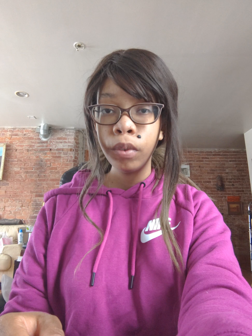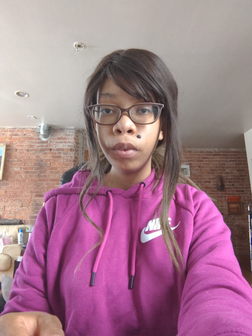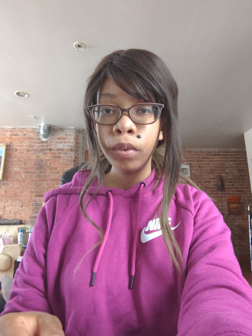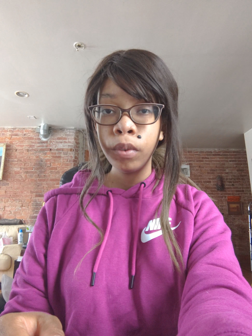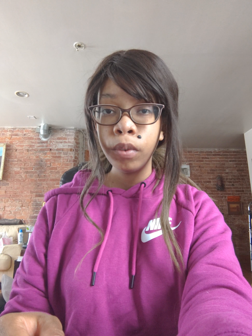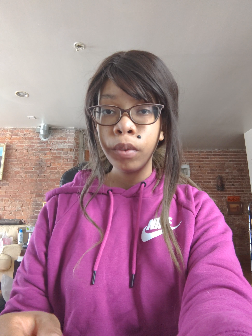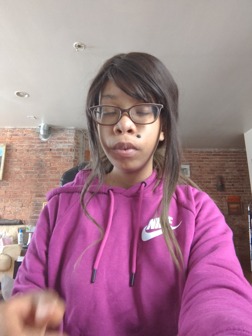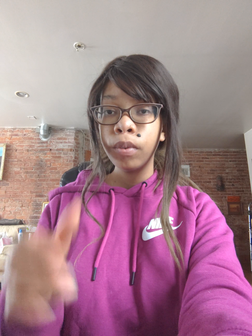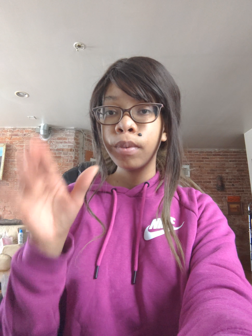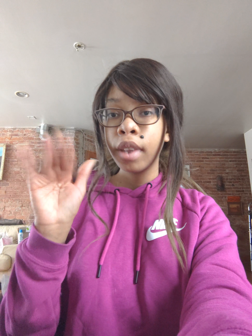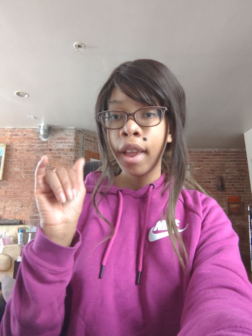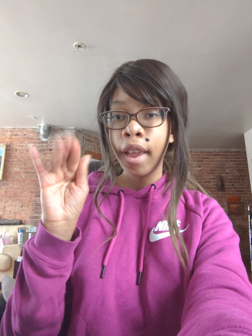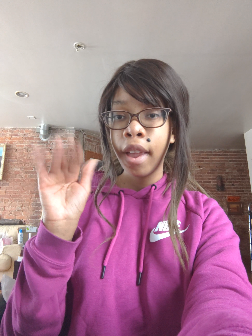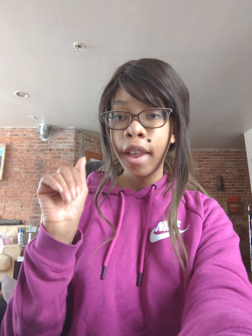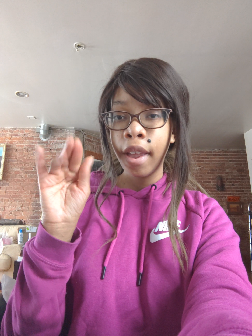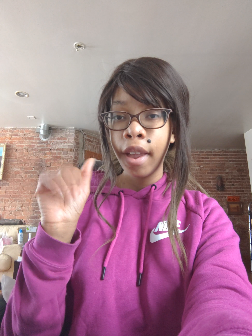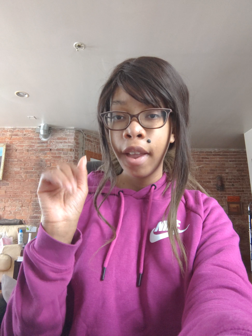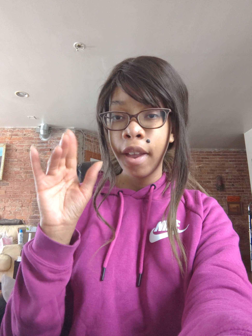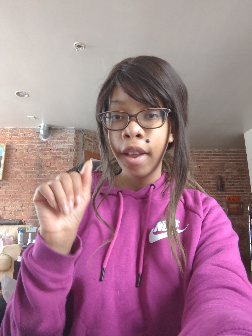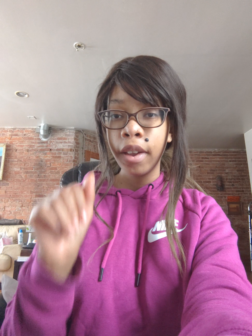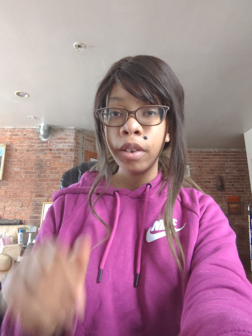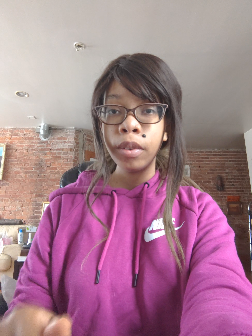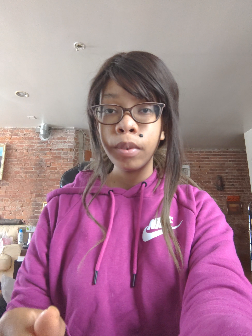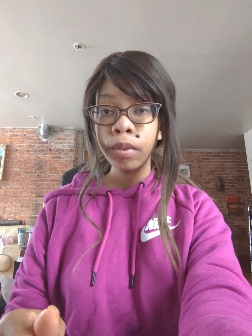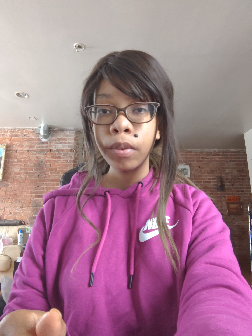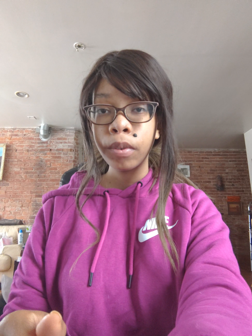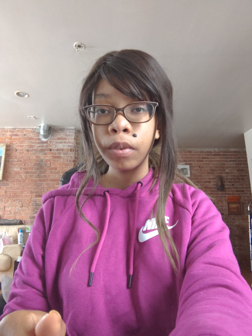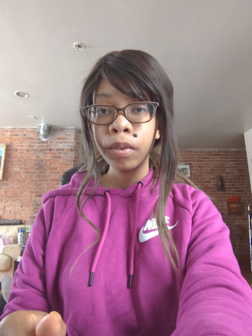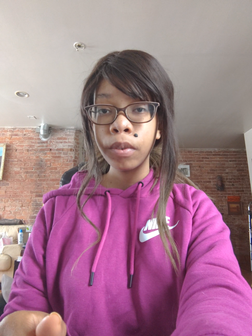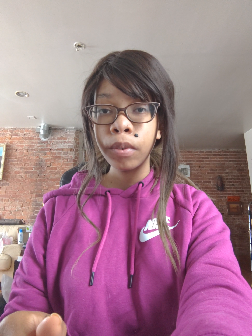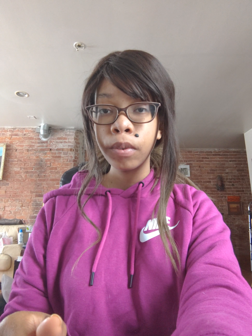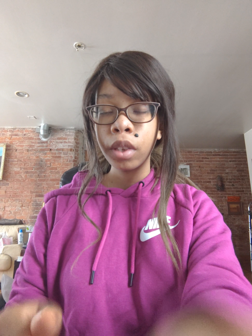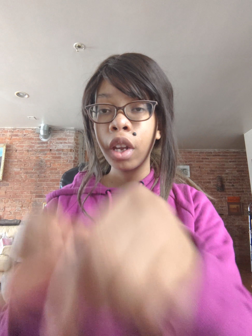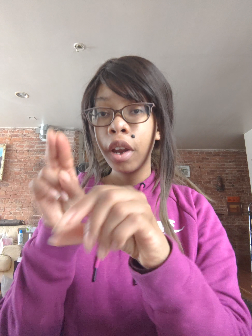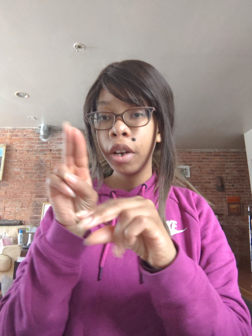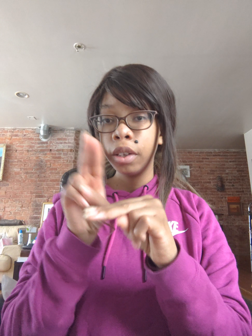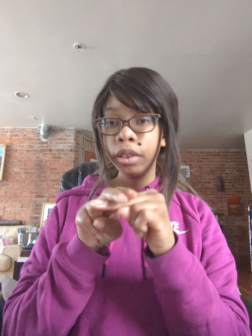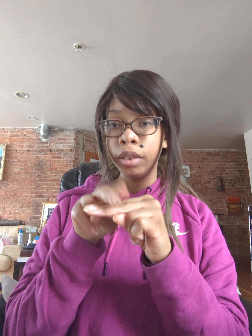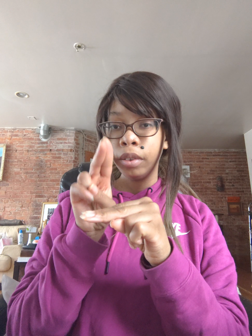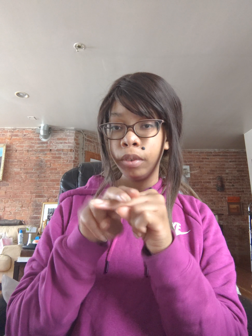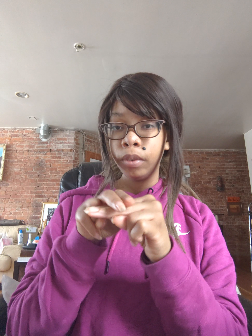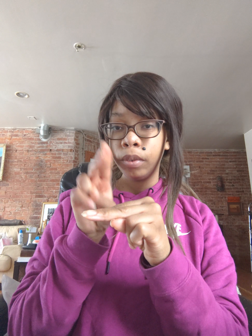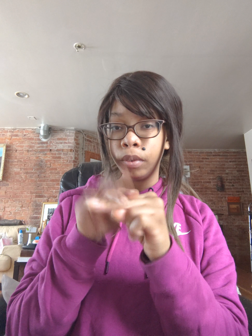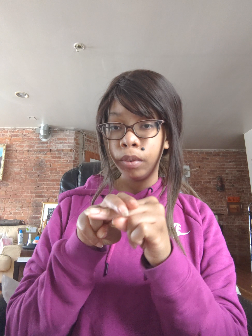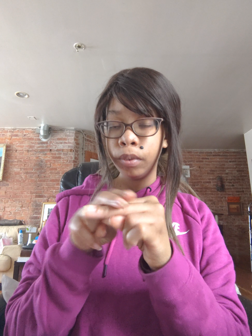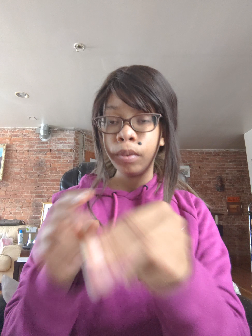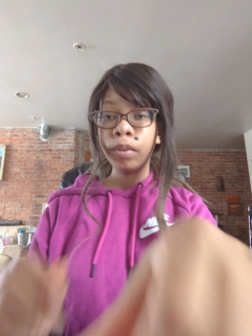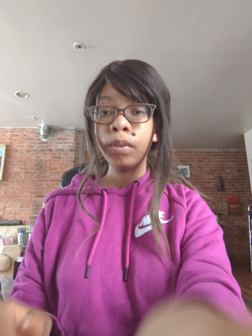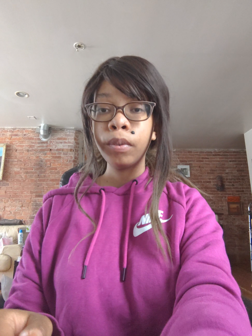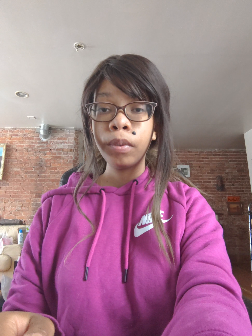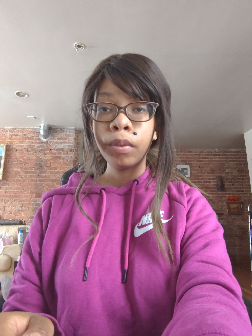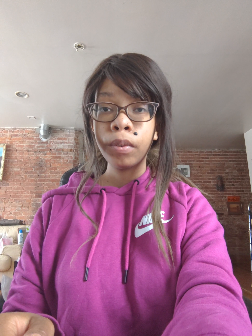chair